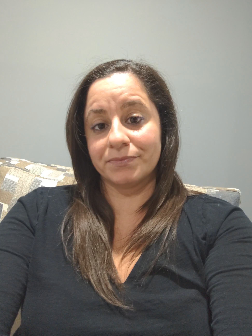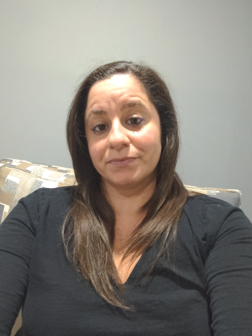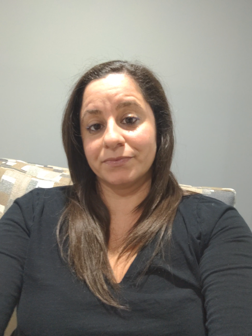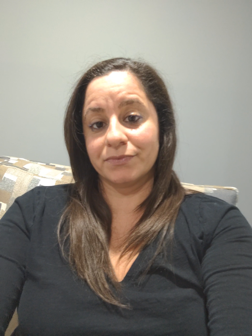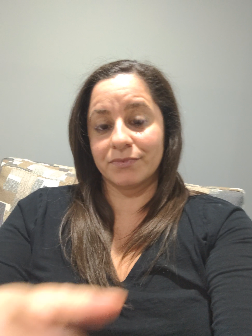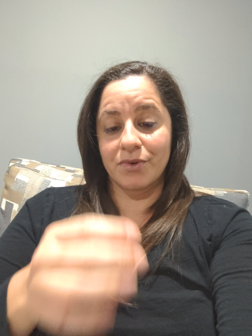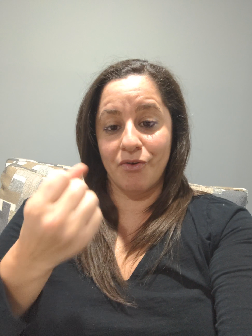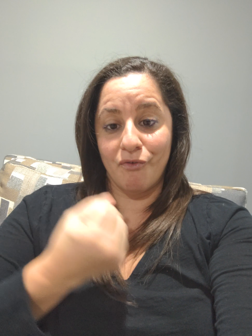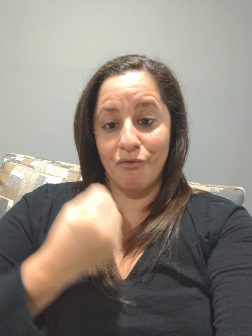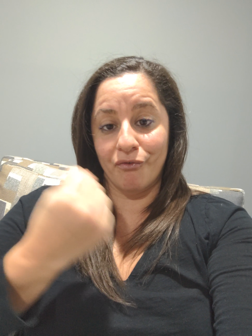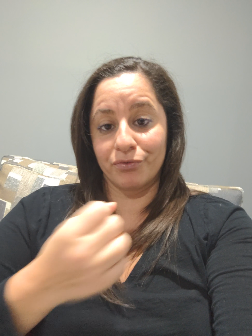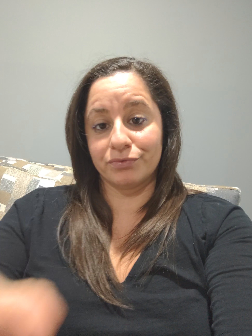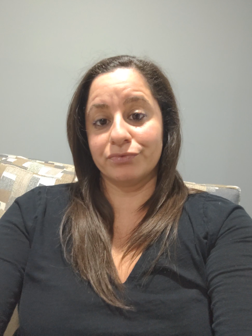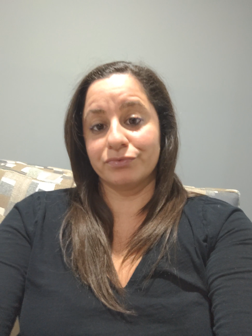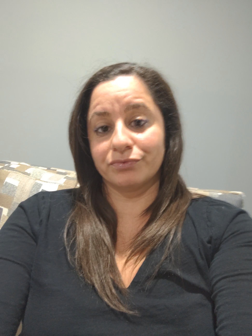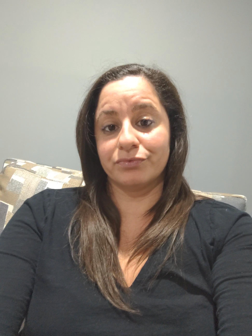car